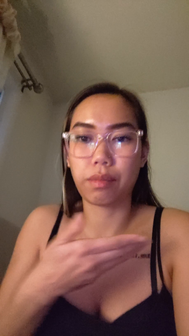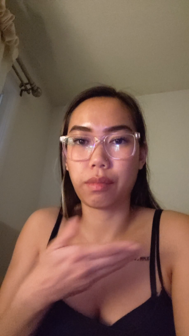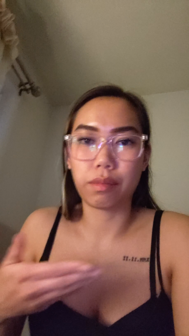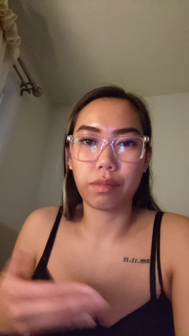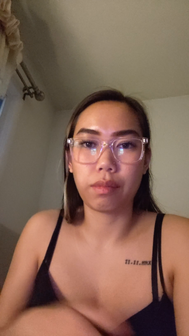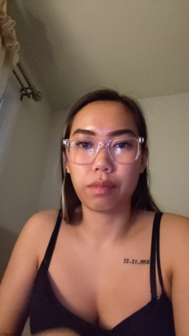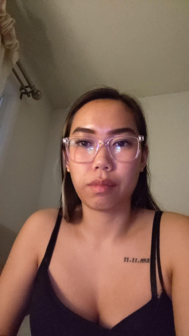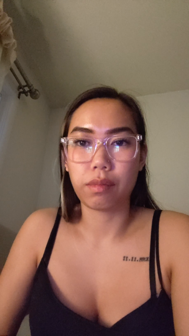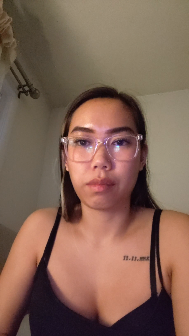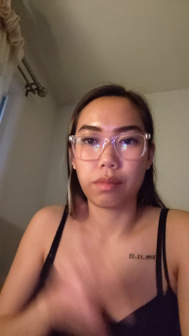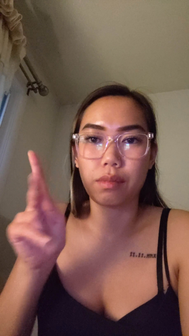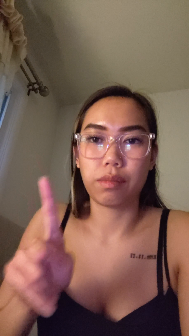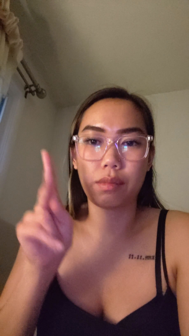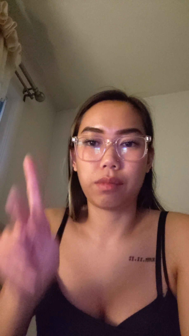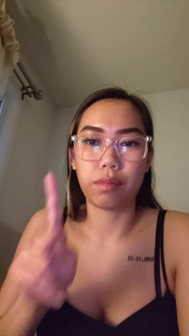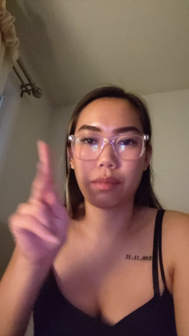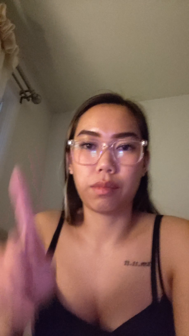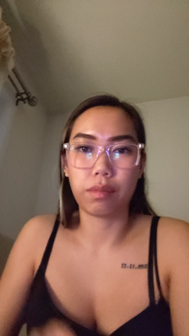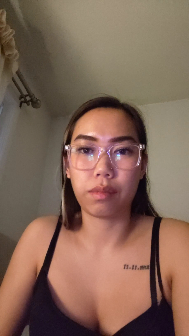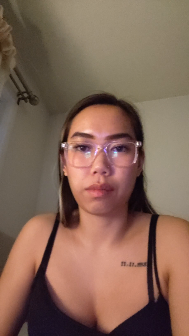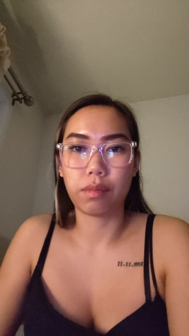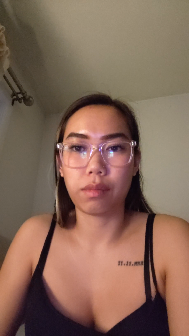people